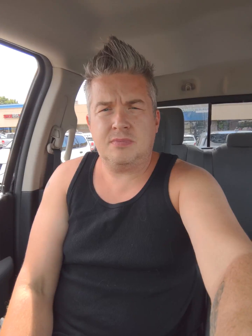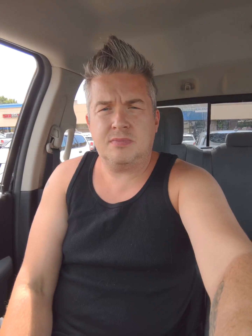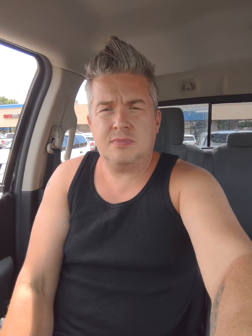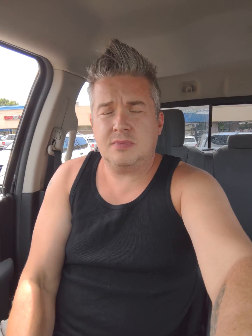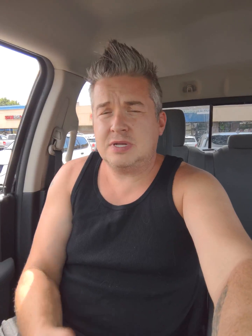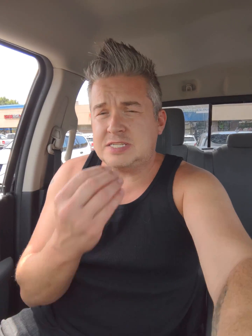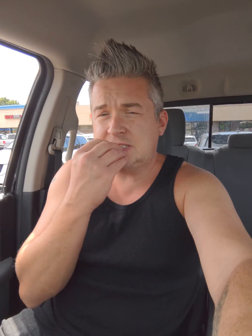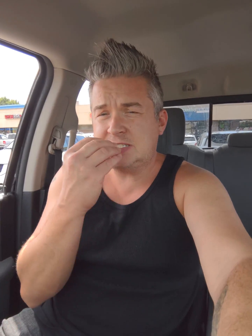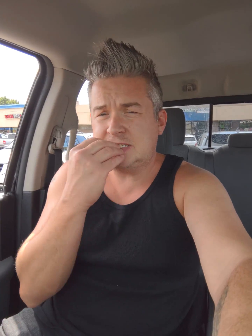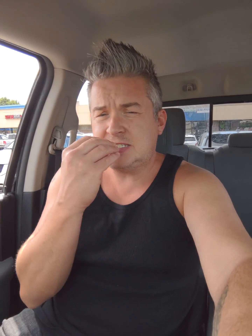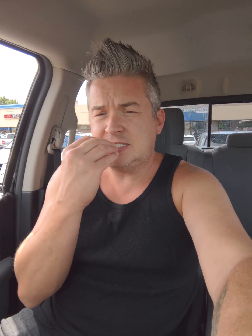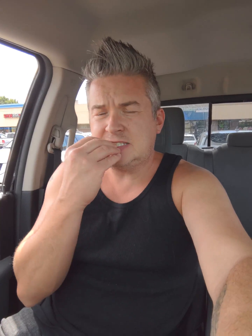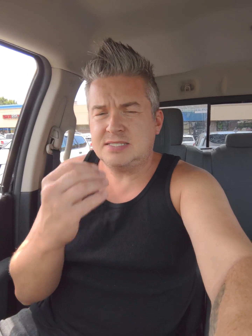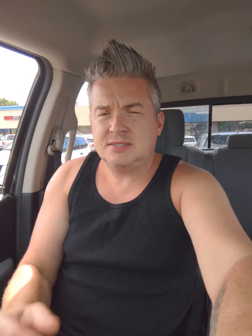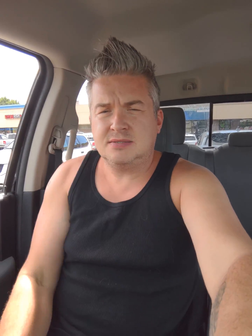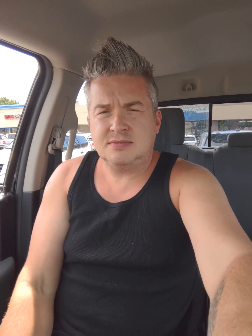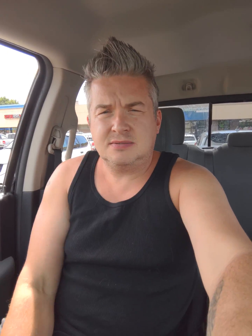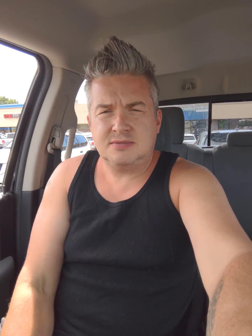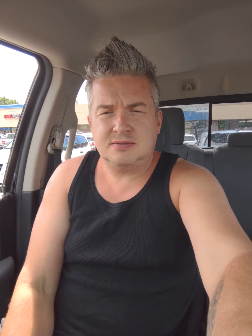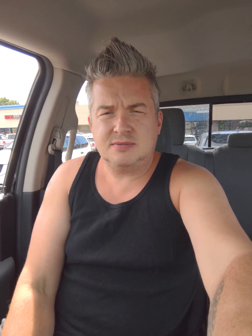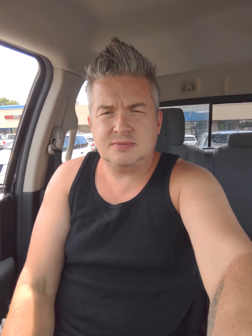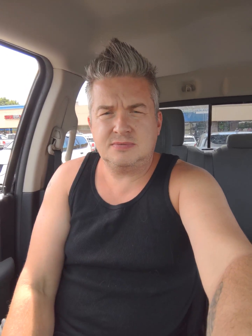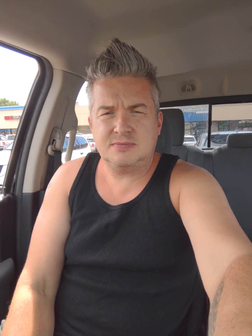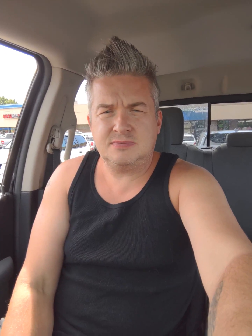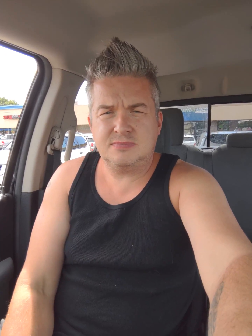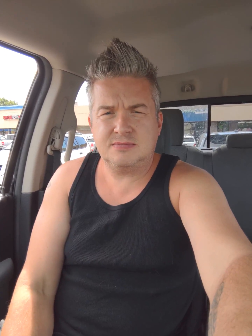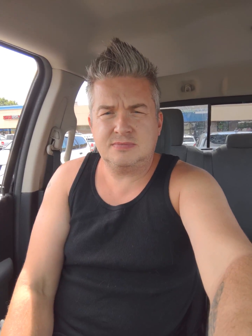eat